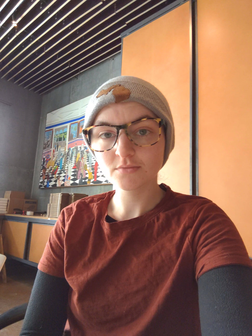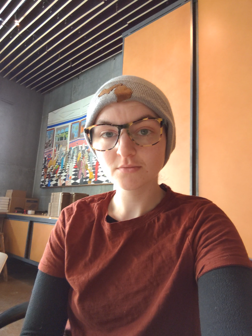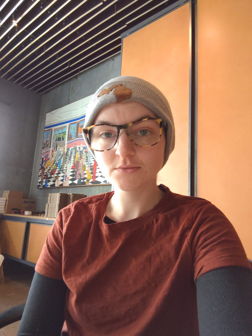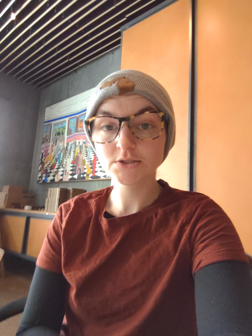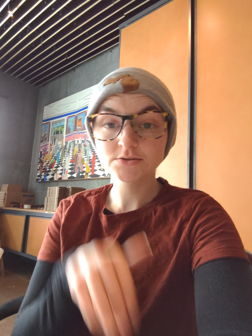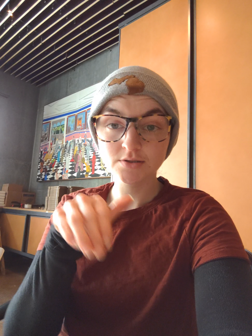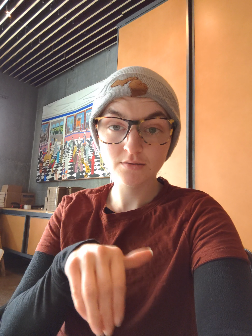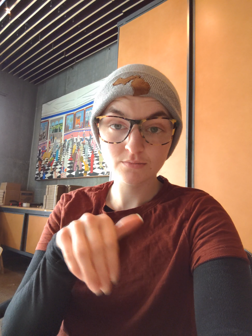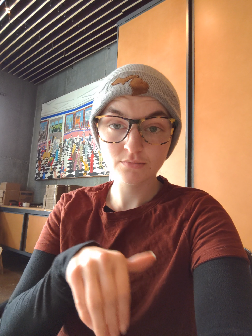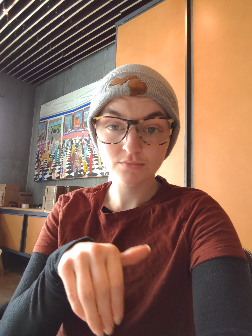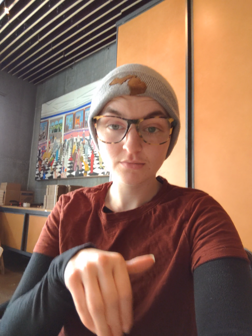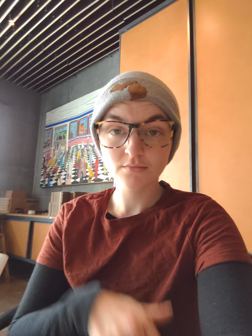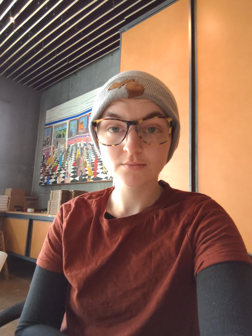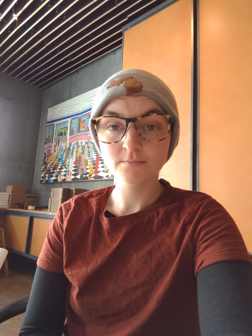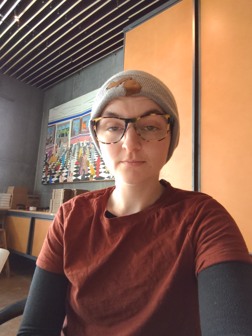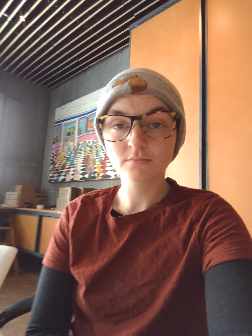night